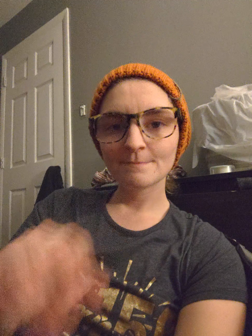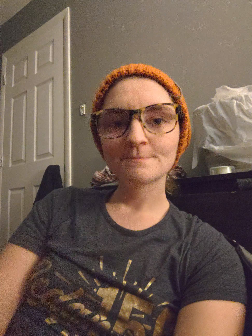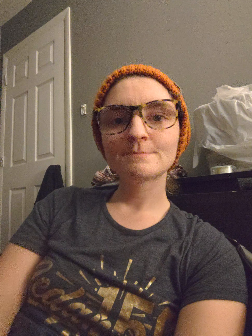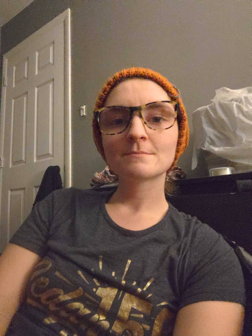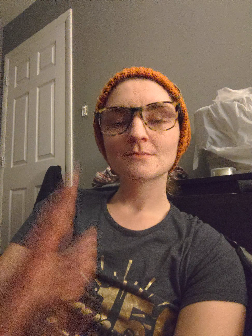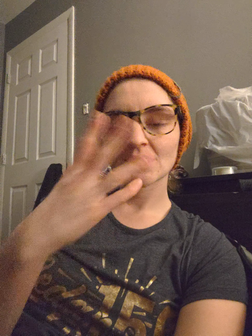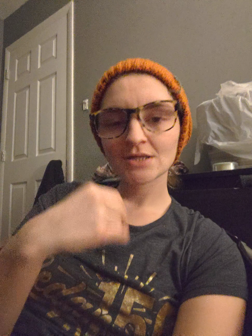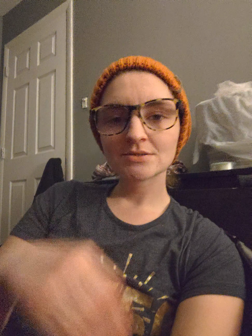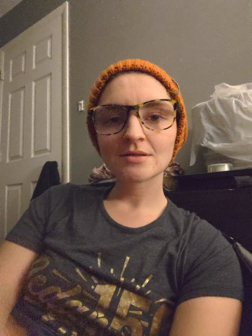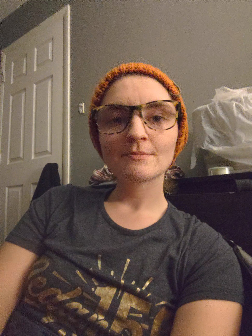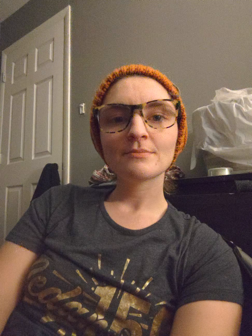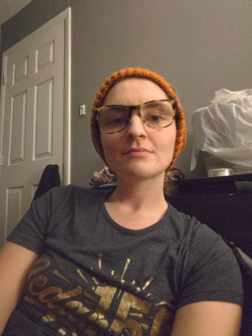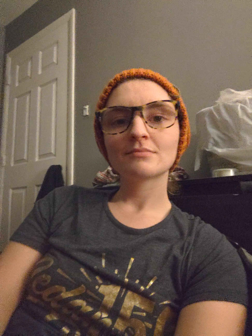sleep